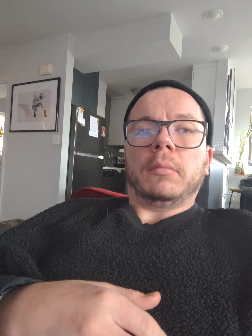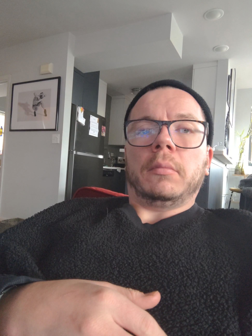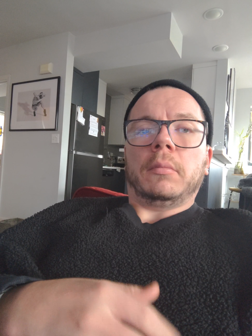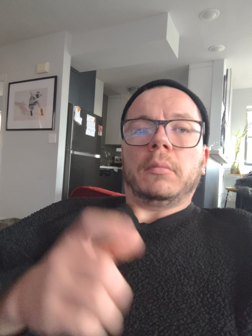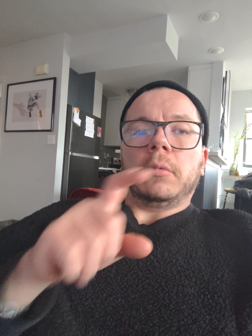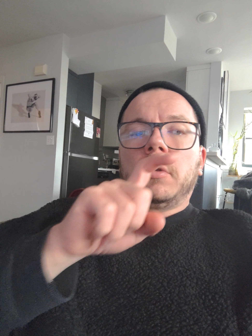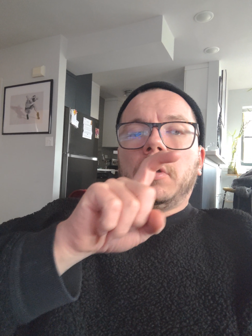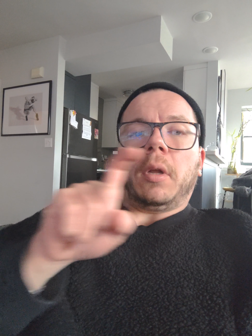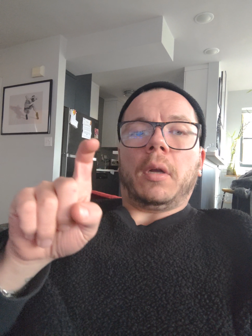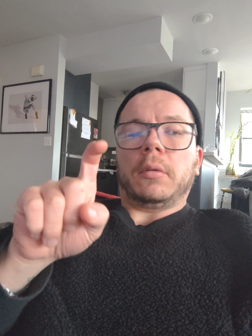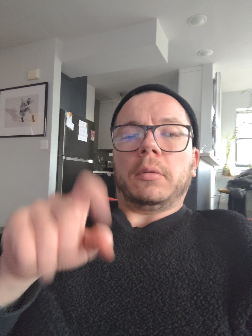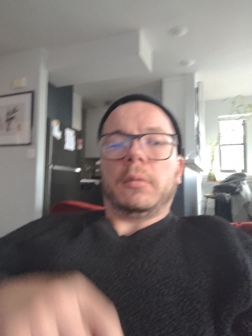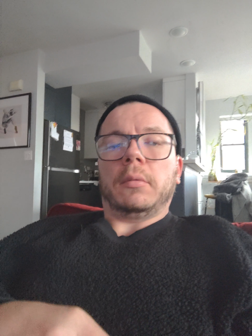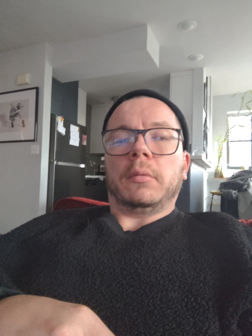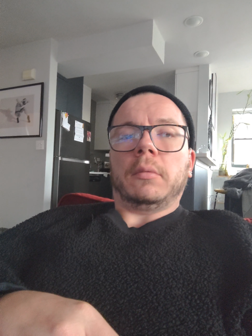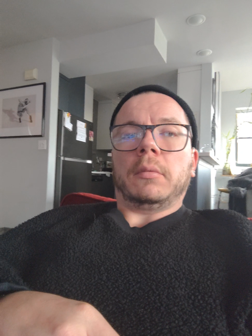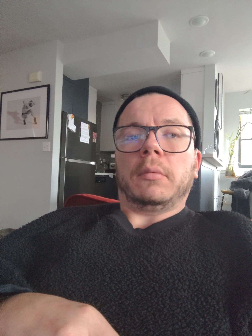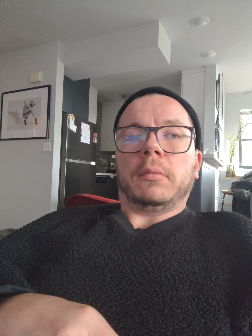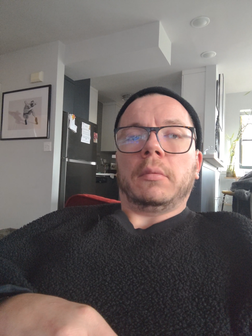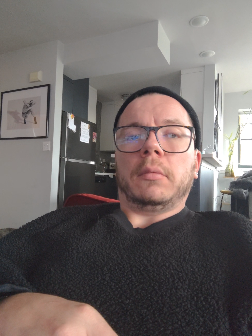closet